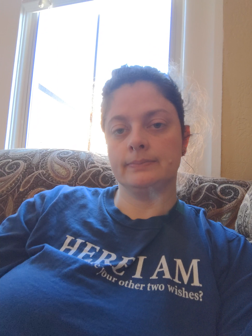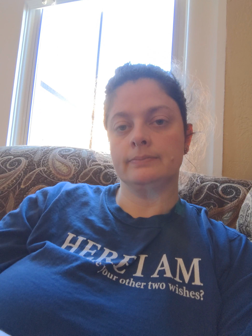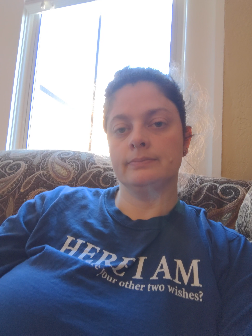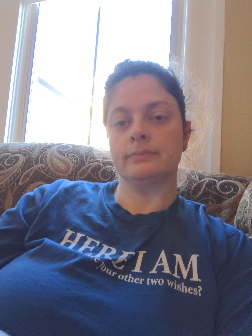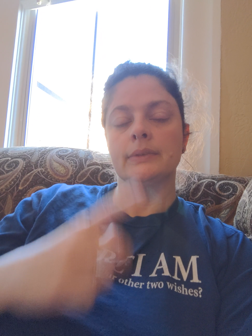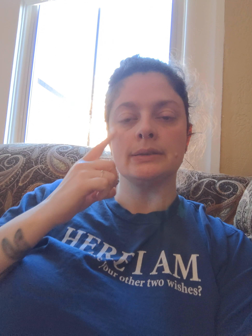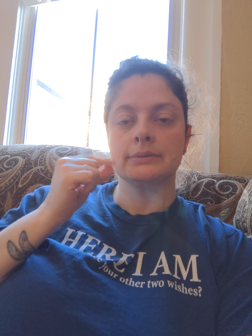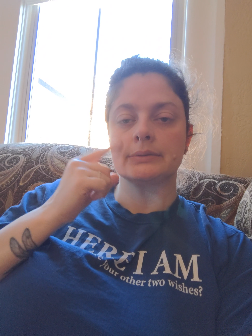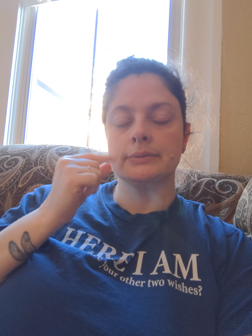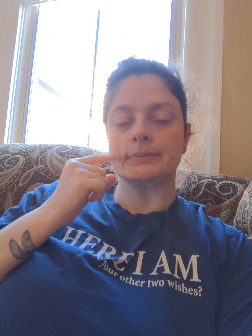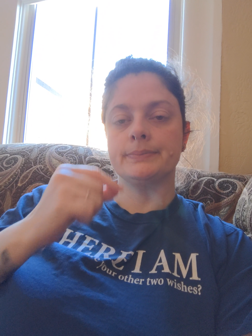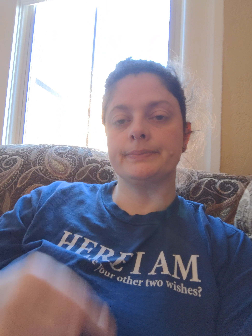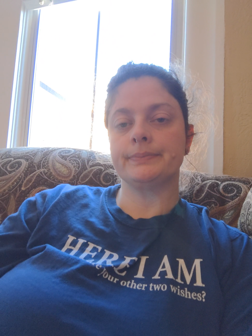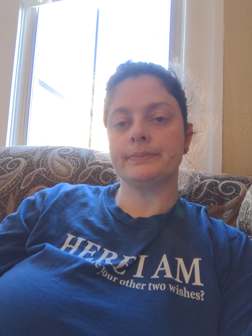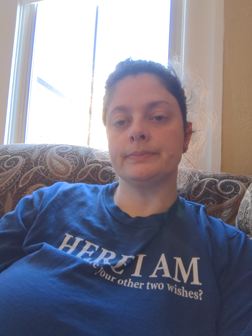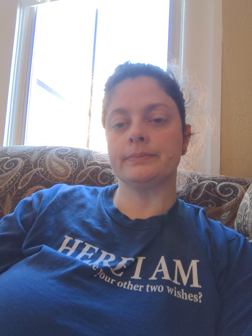cat